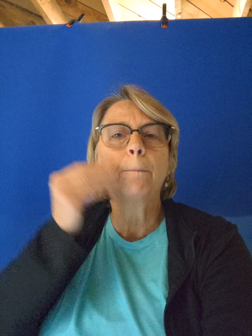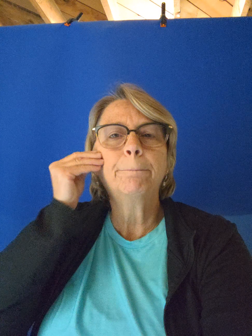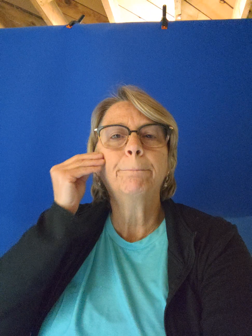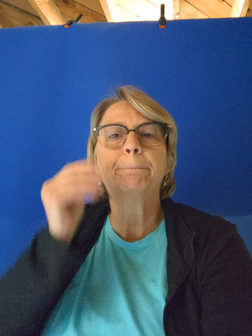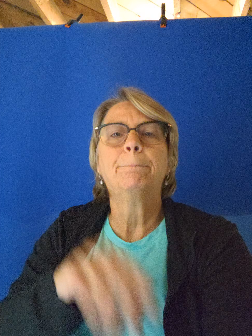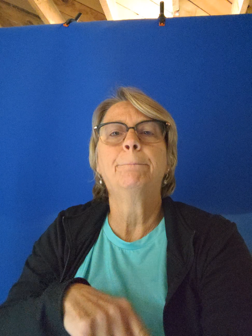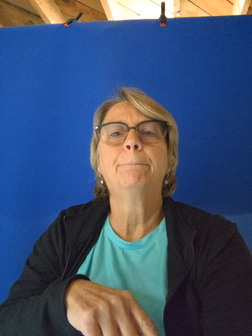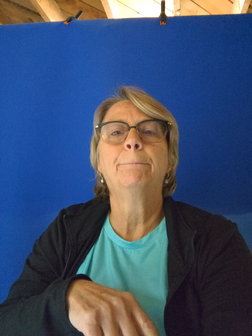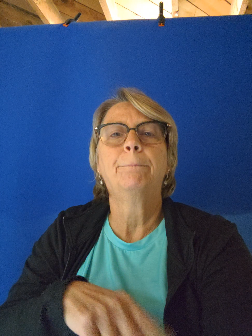home